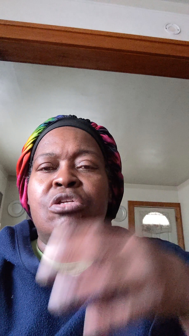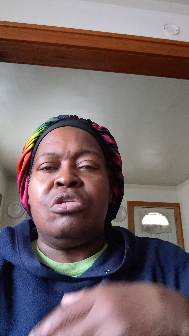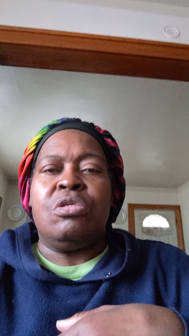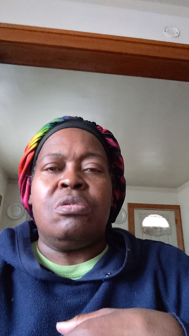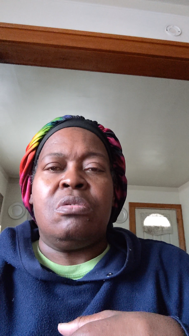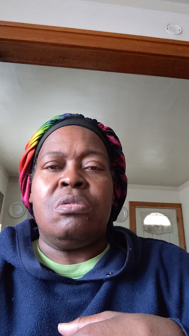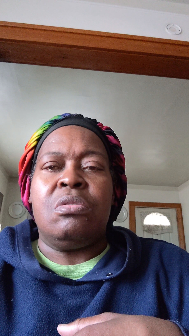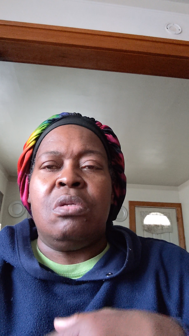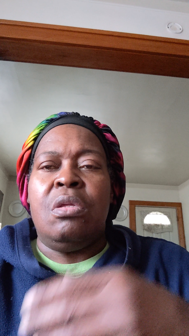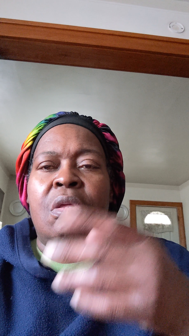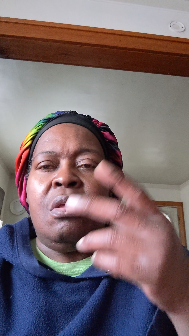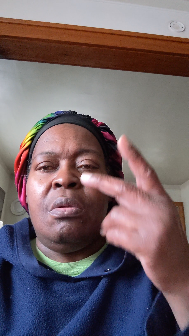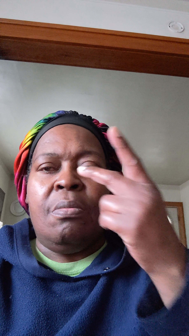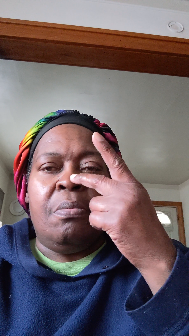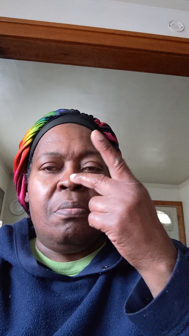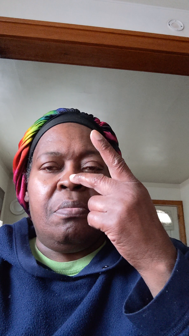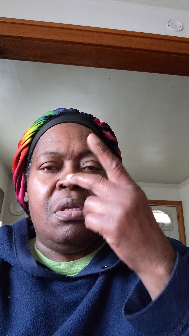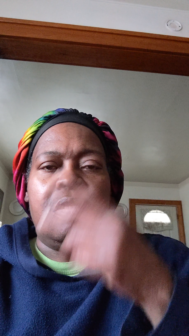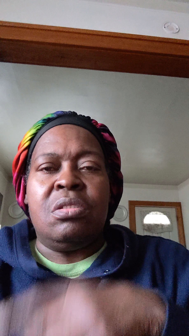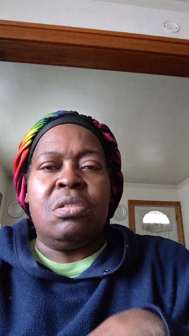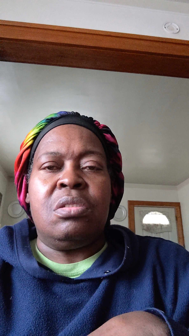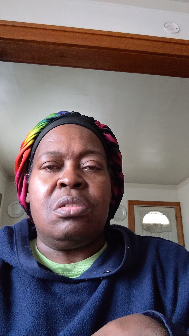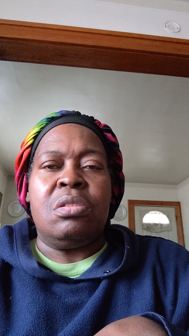penis